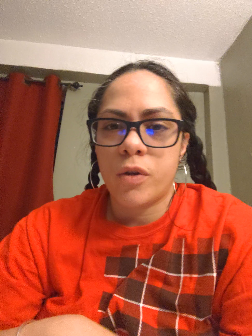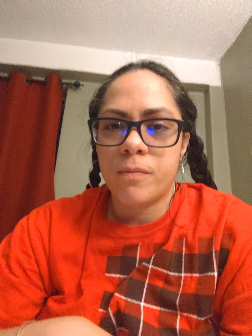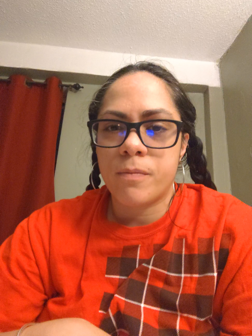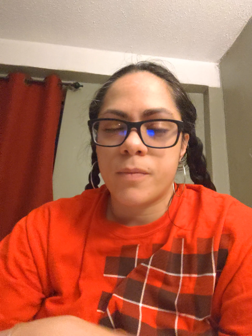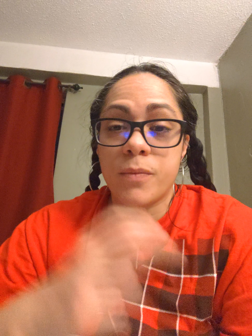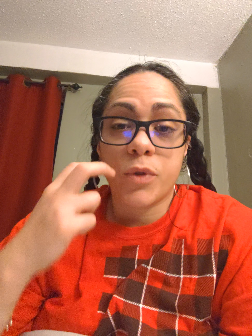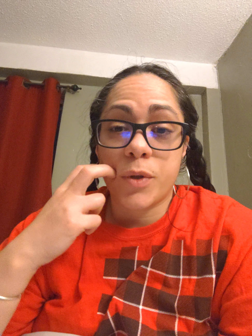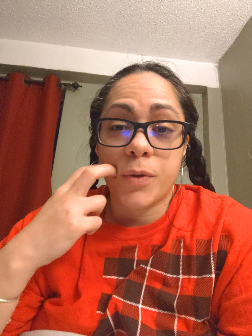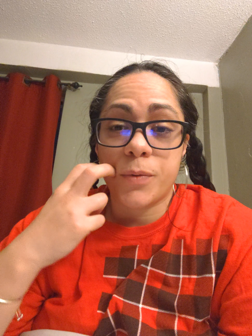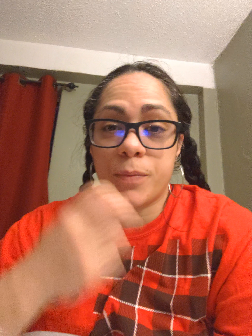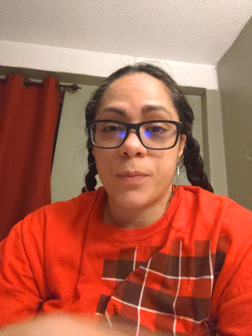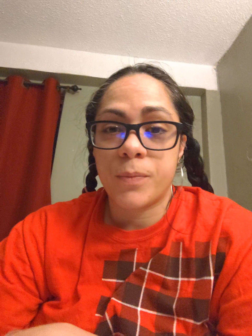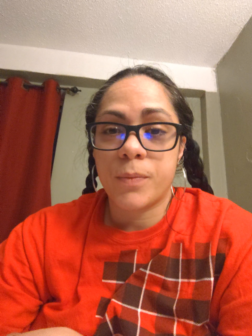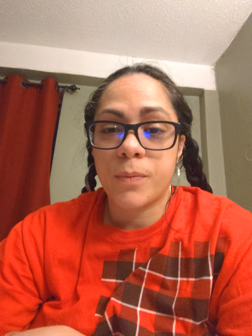gum